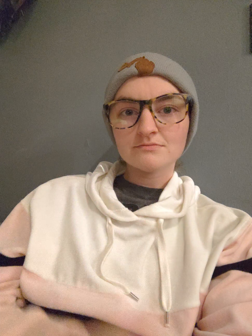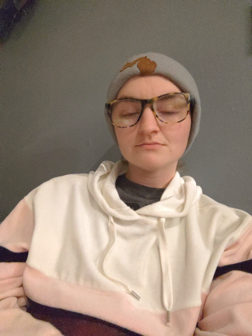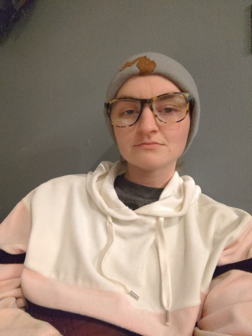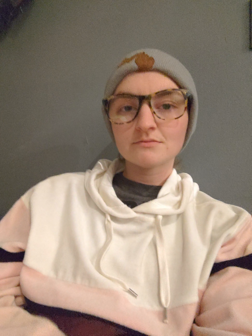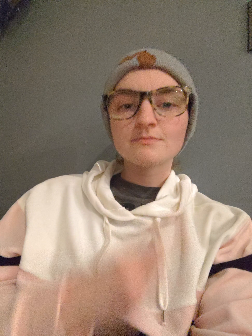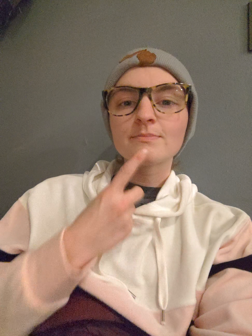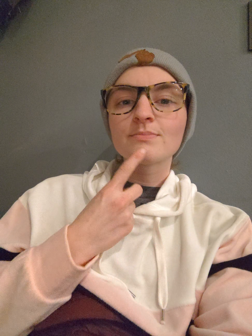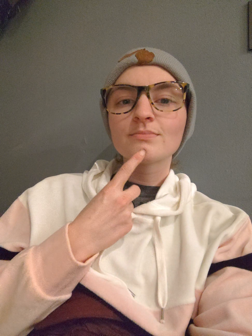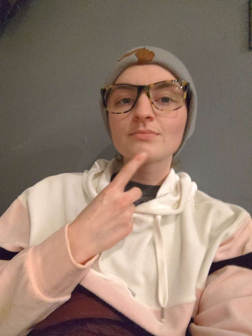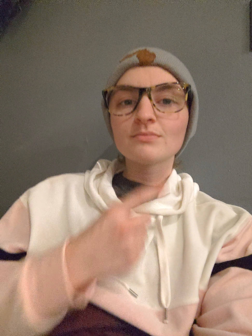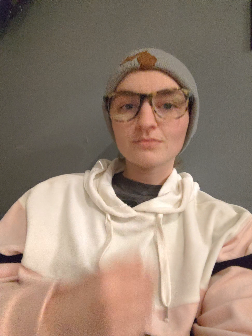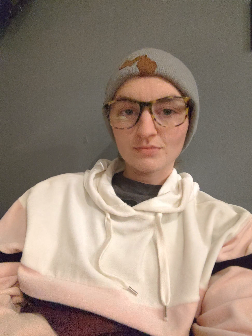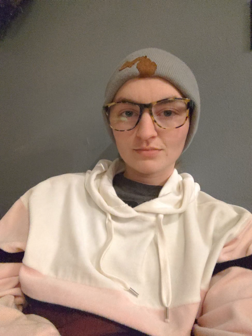chin